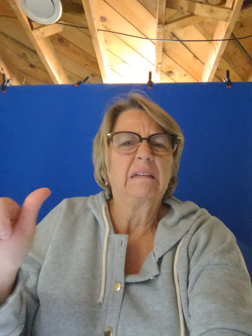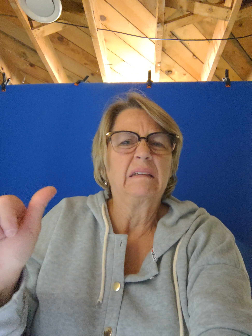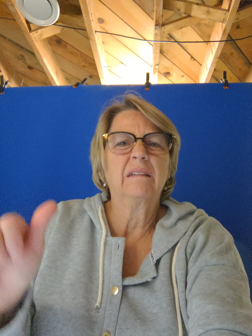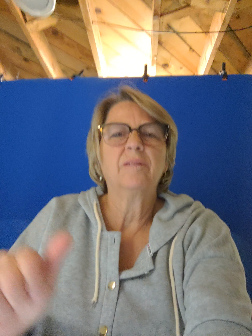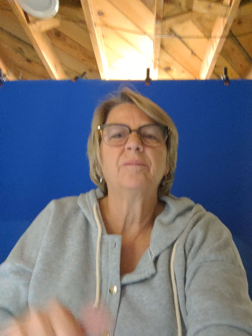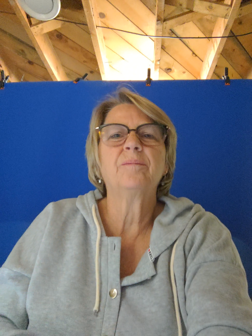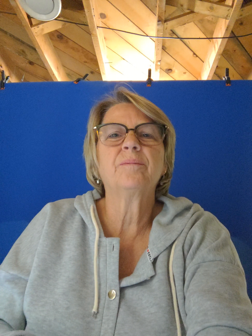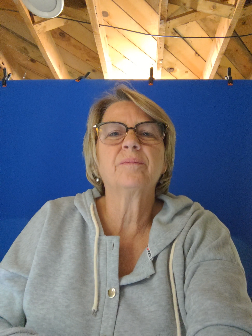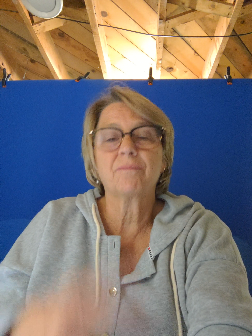any